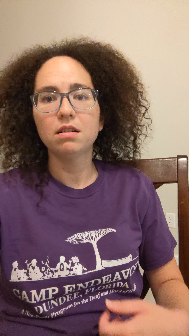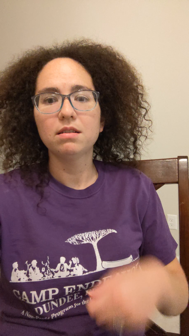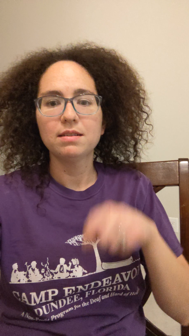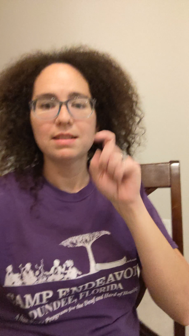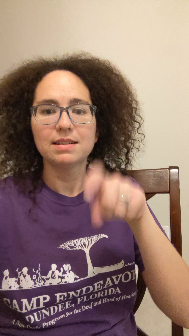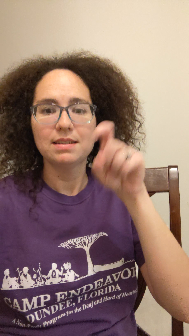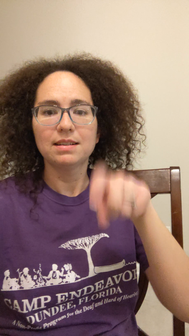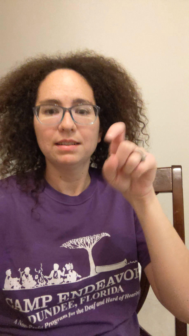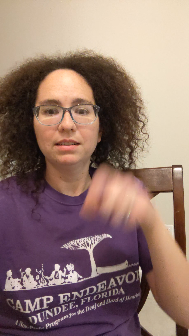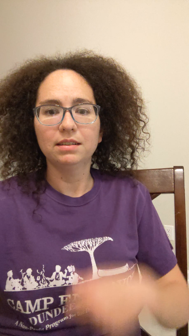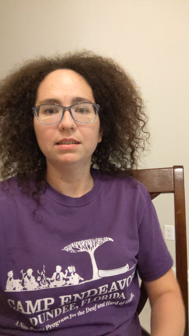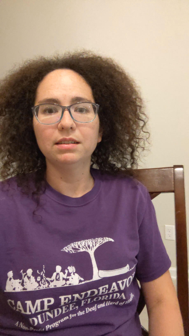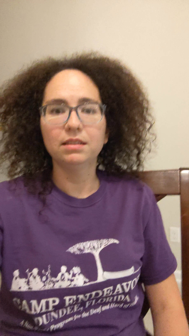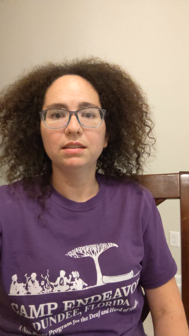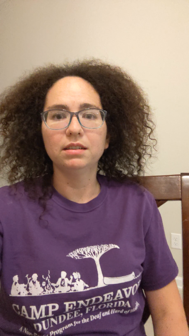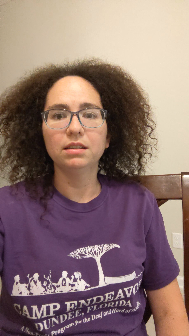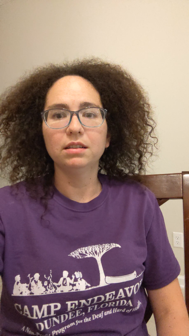should